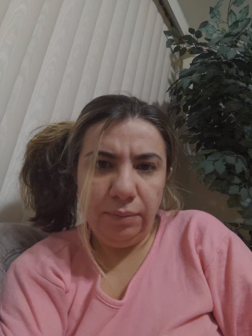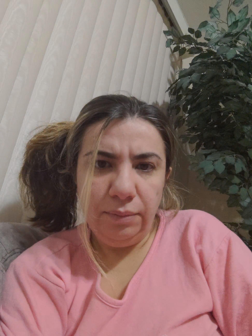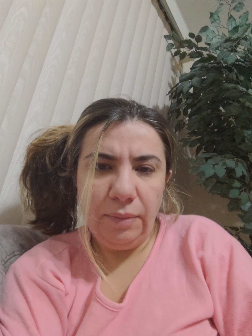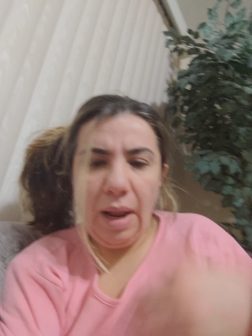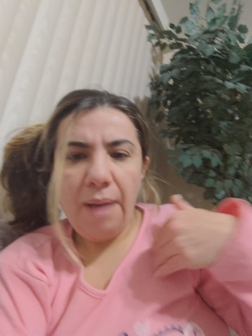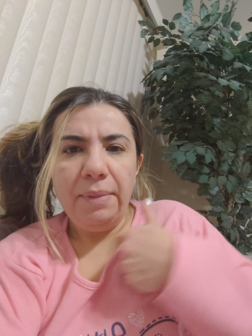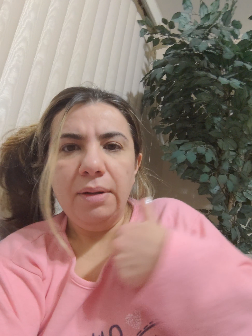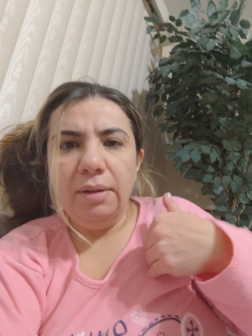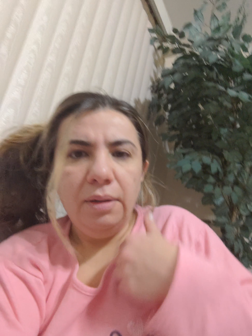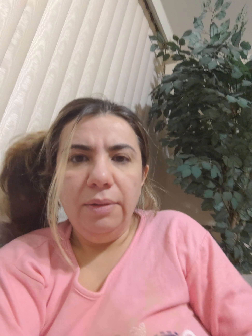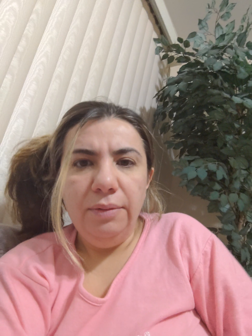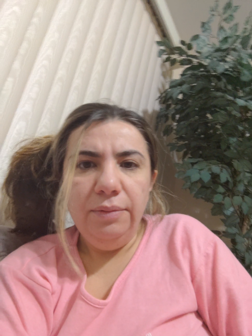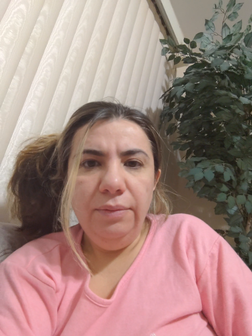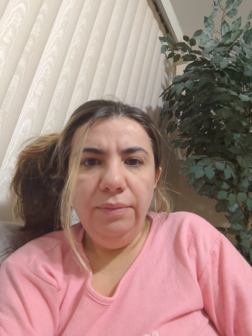animal